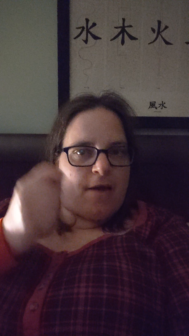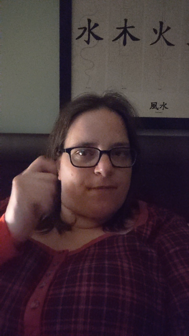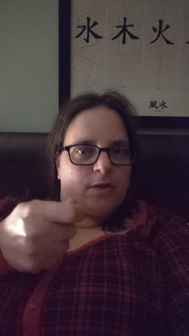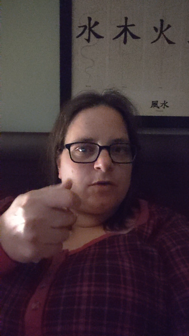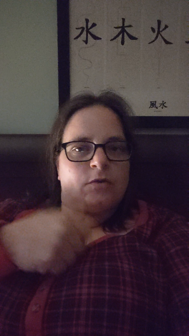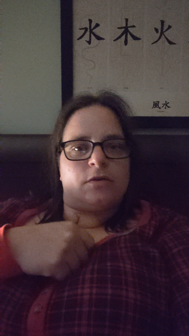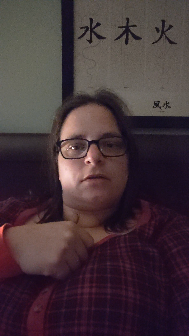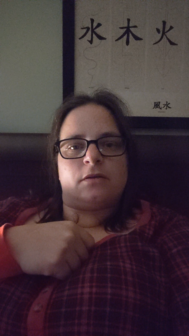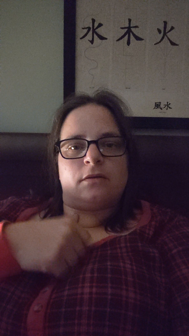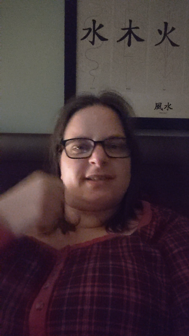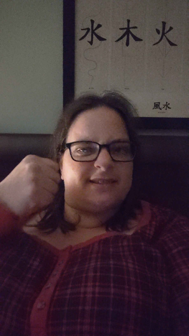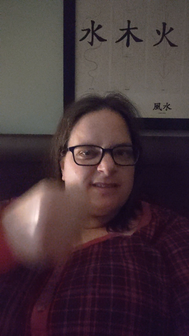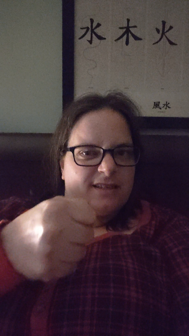hit